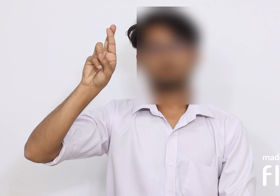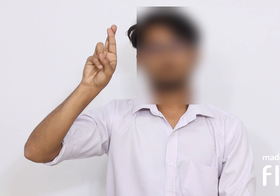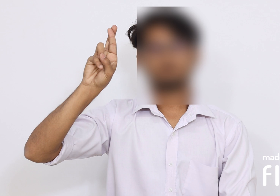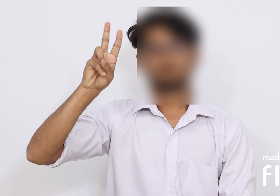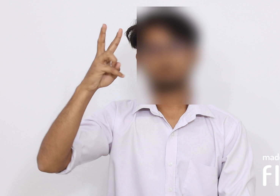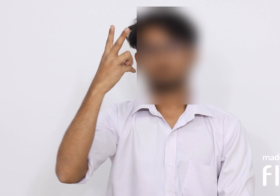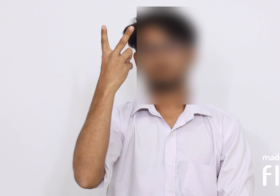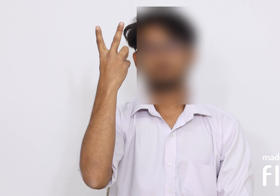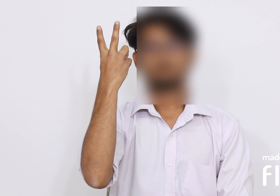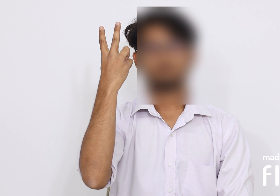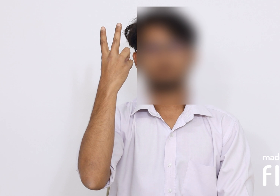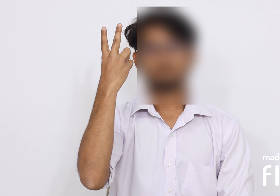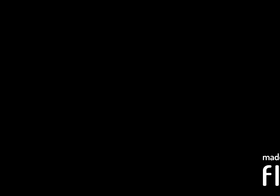ڑ